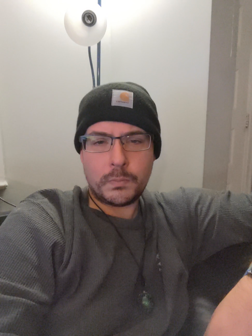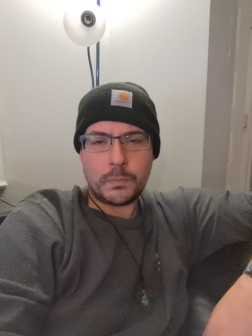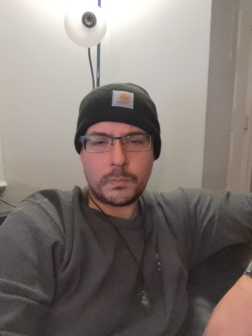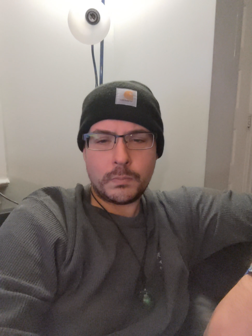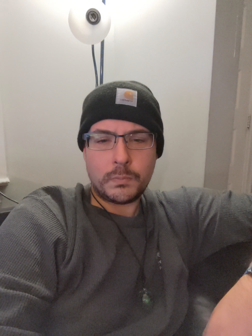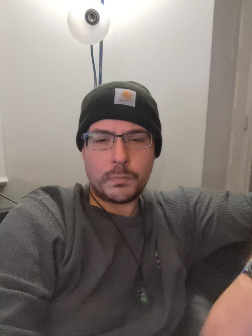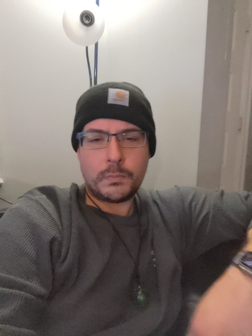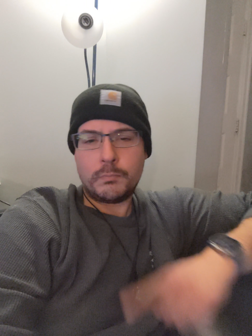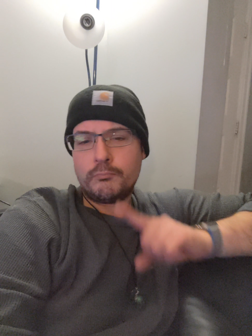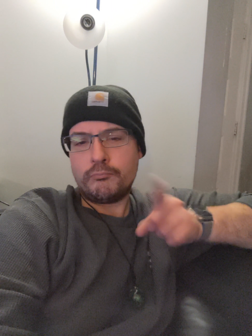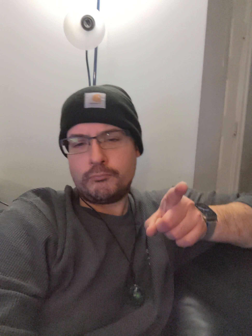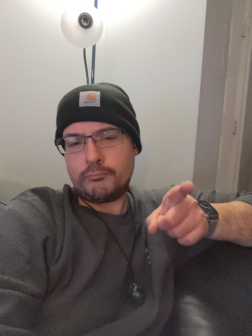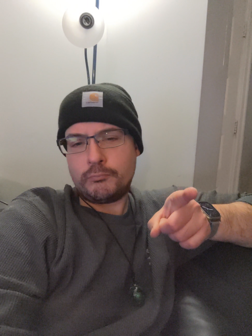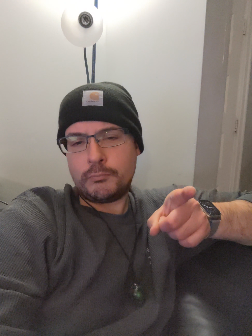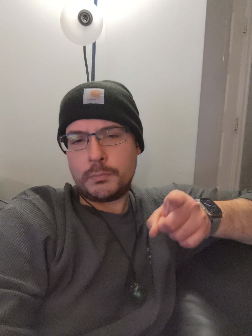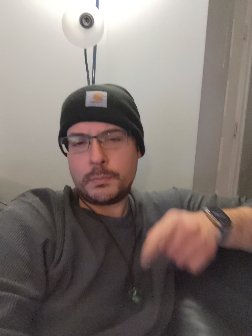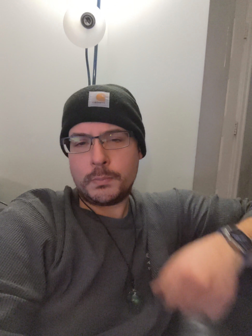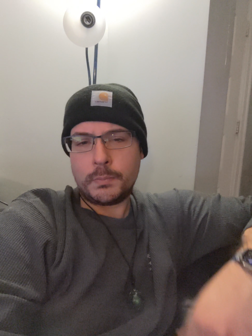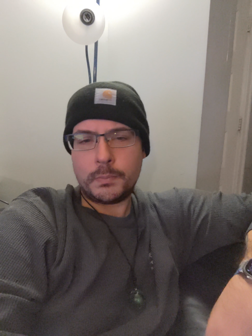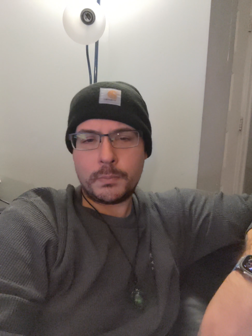he/she/it